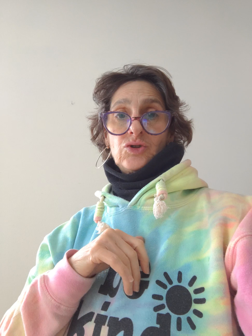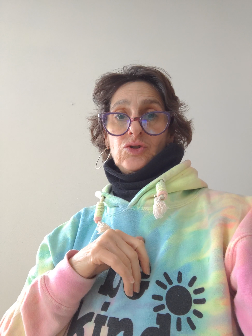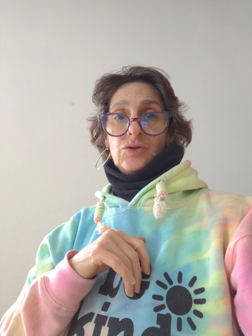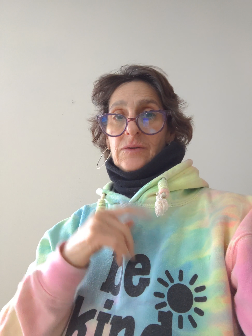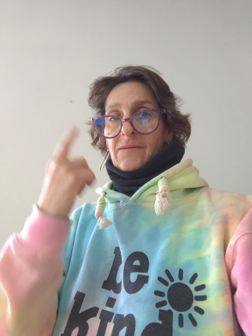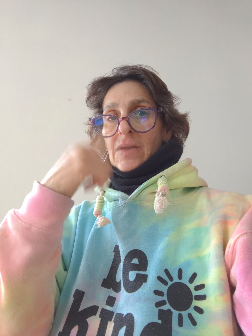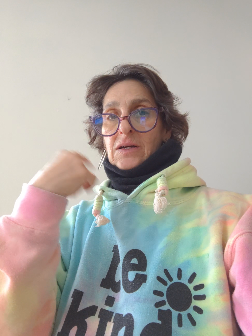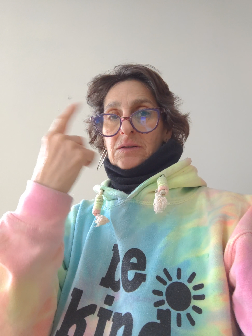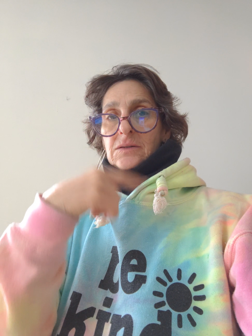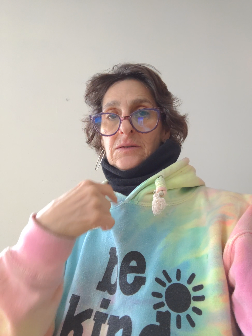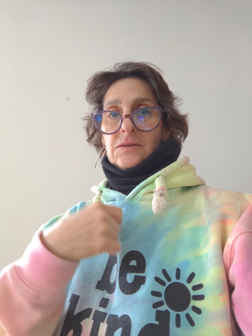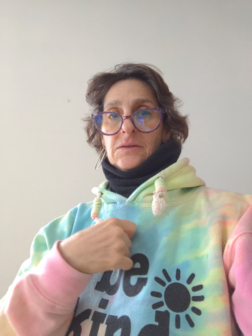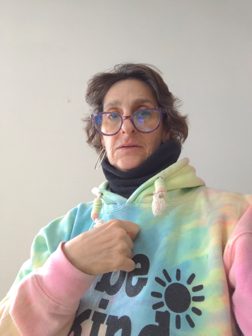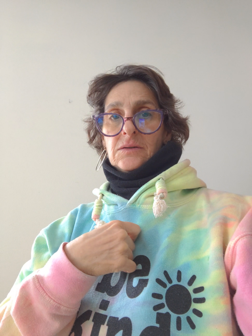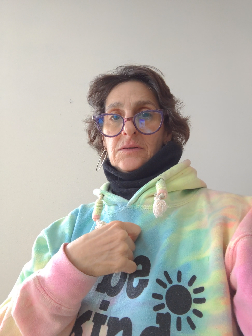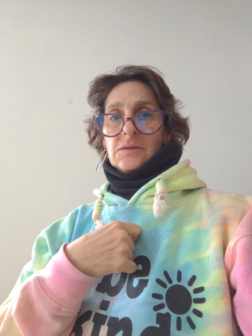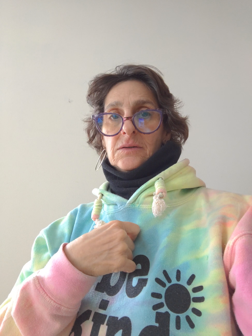face